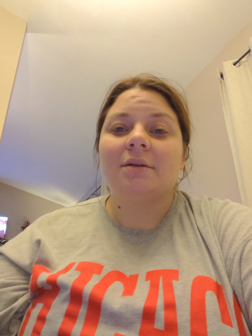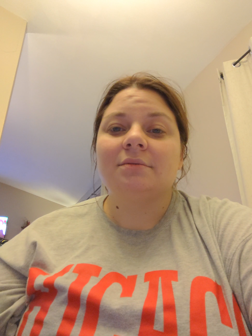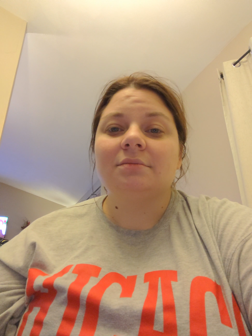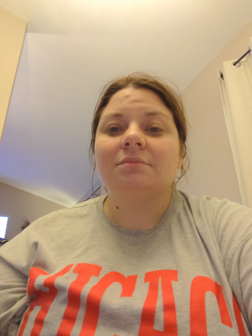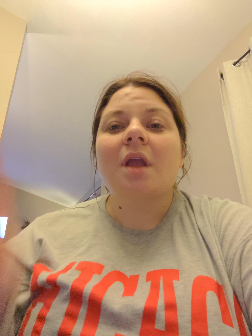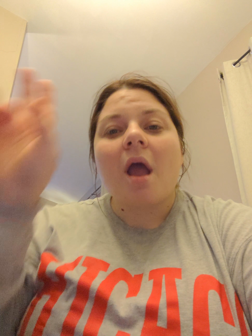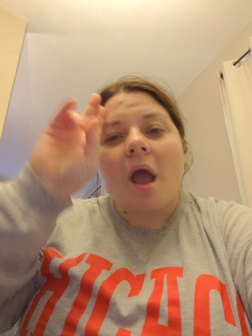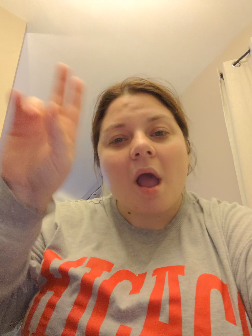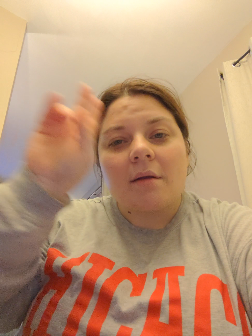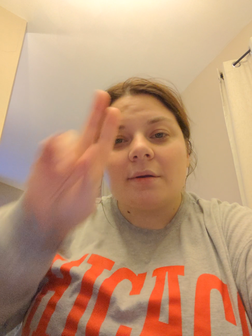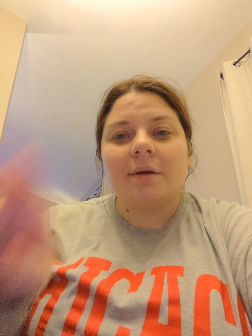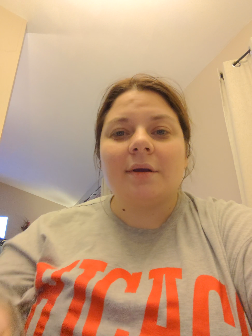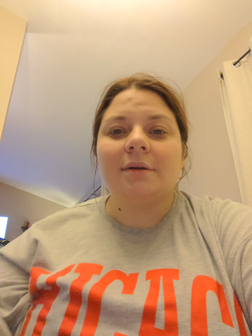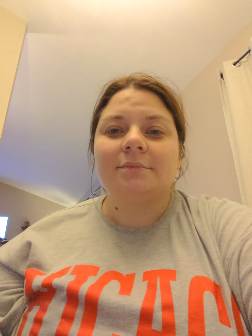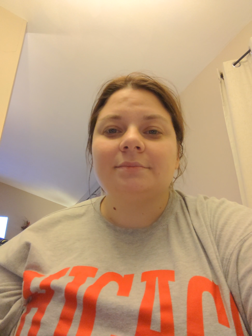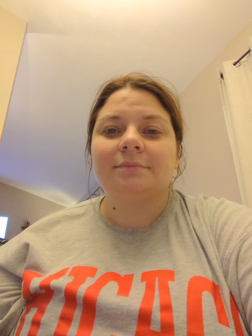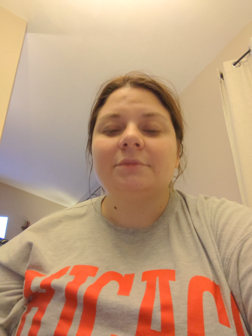uncle